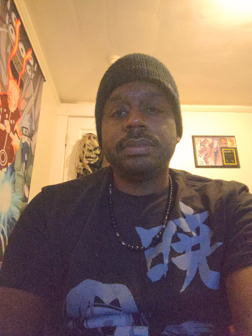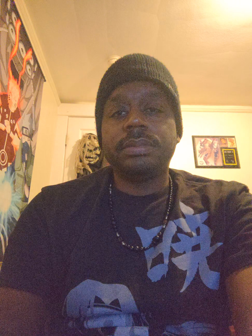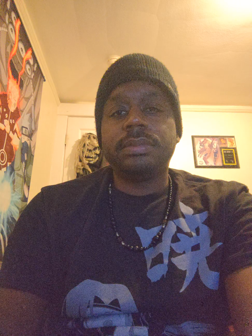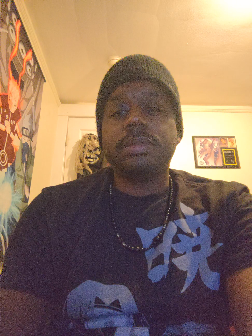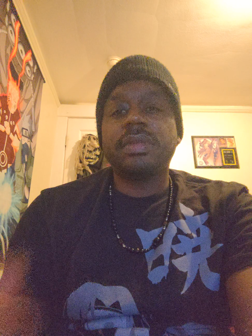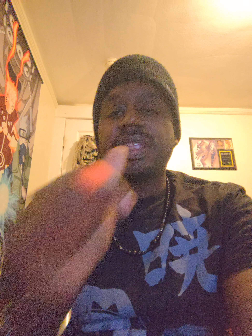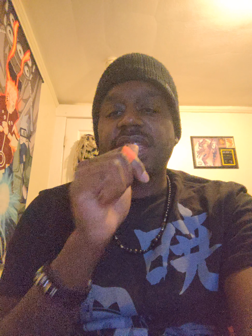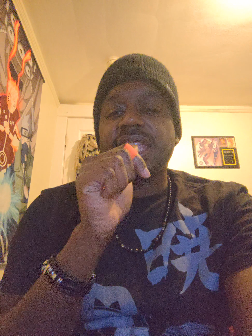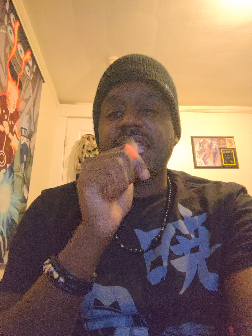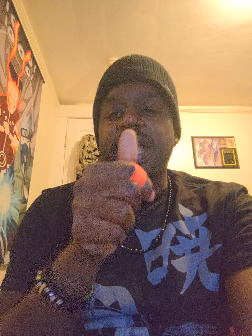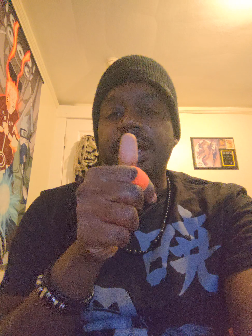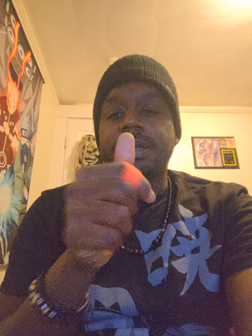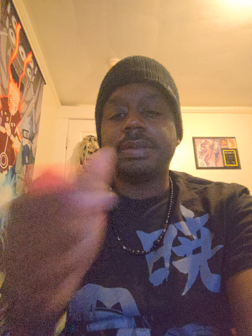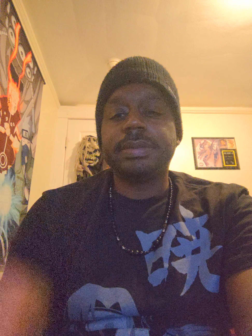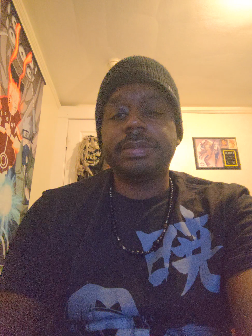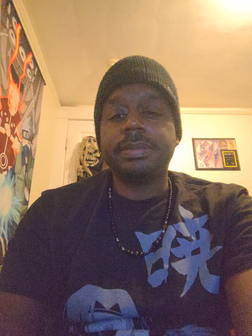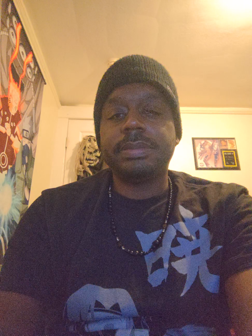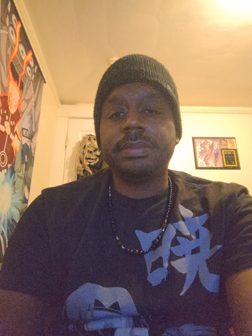nuts